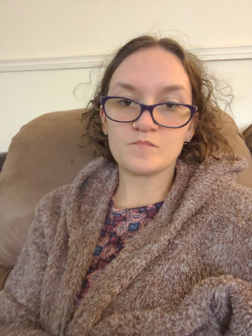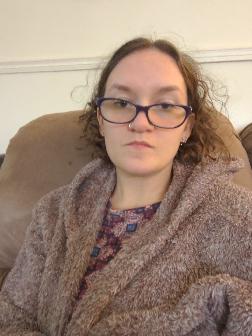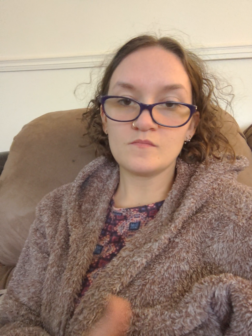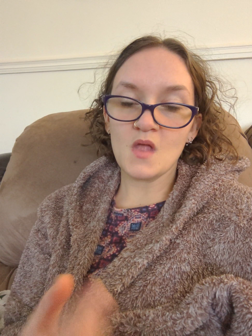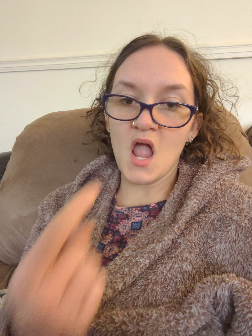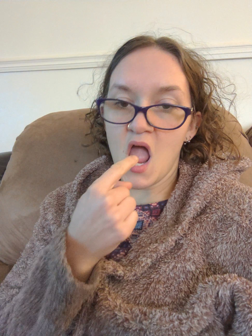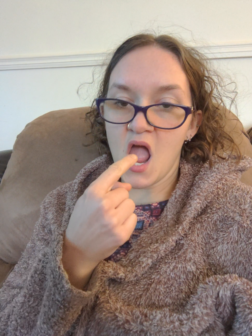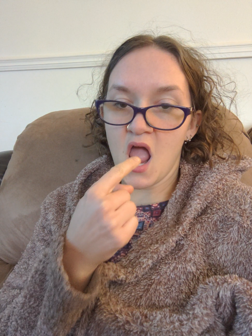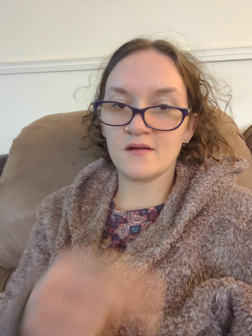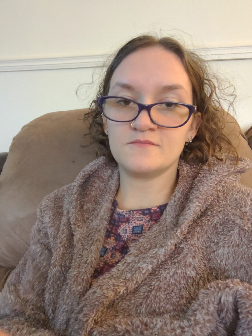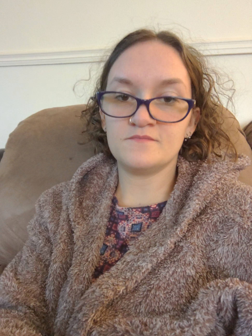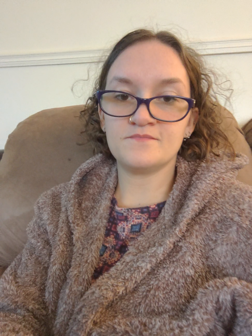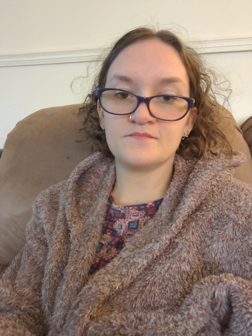yucky